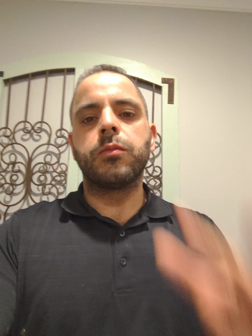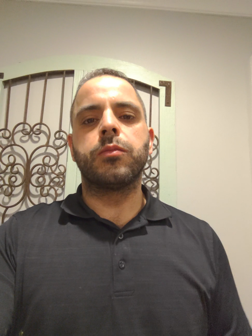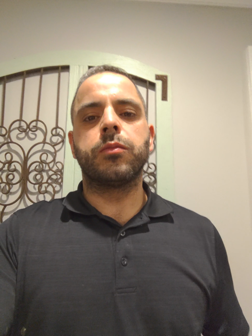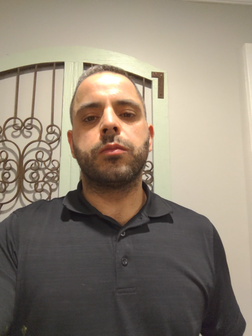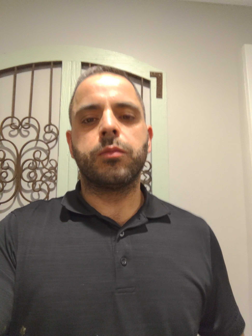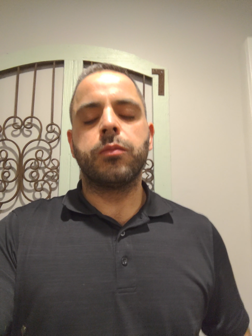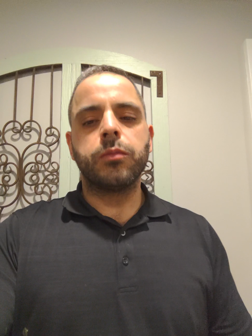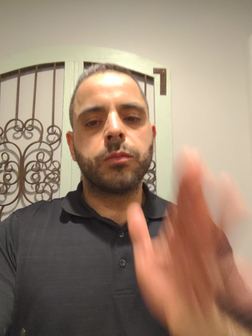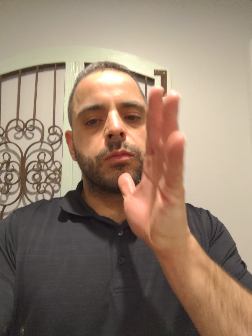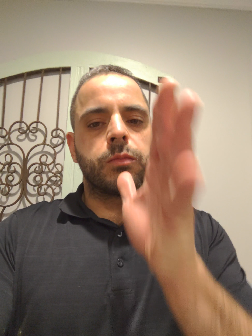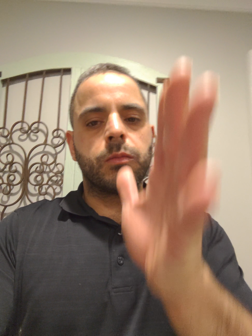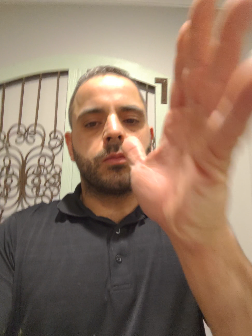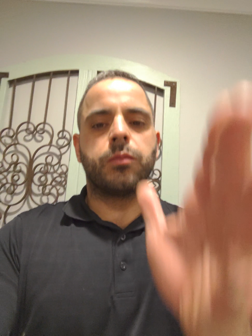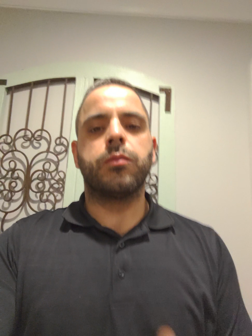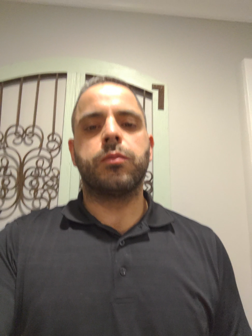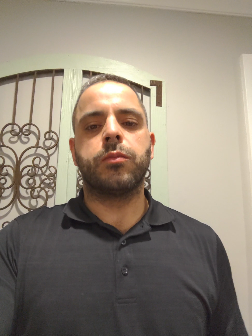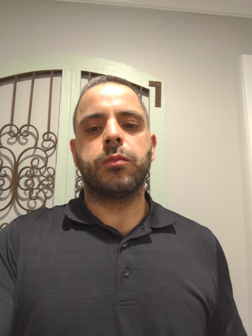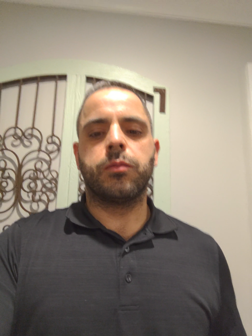grandma